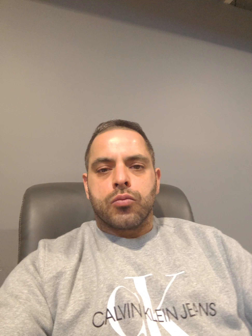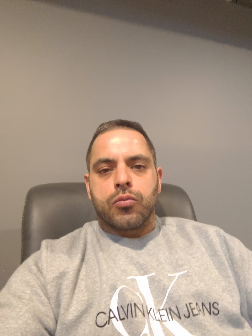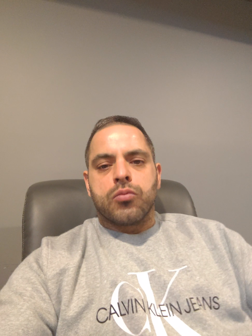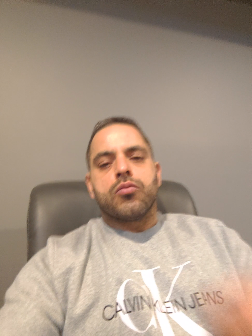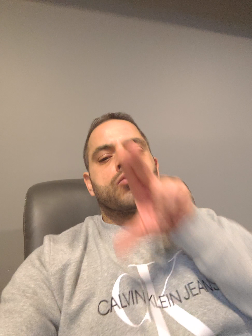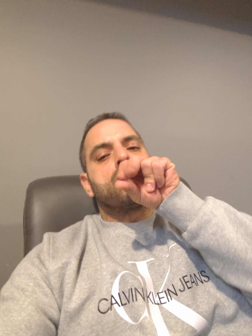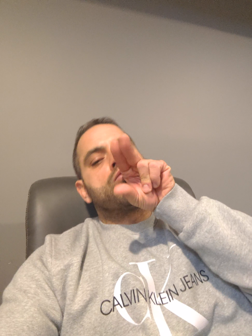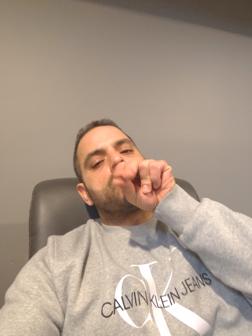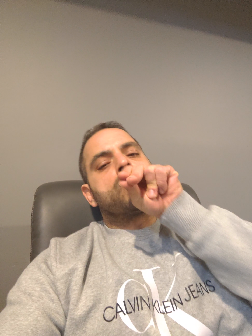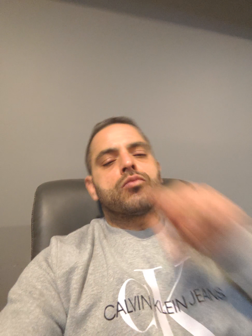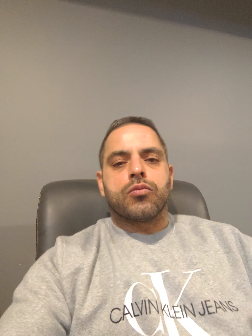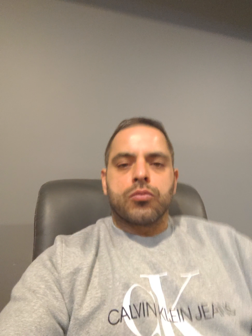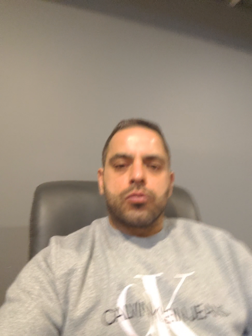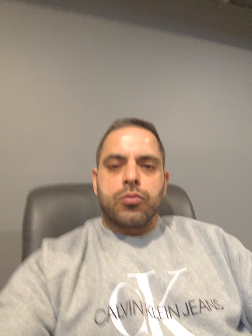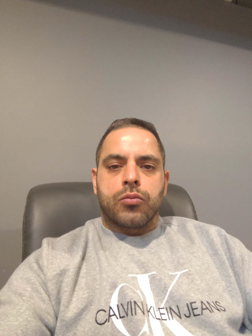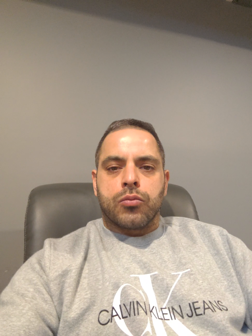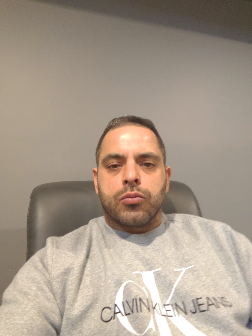duck